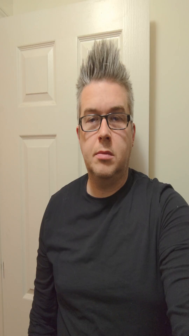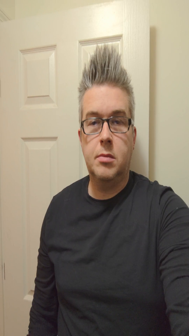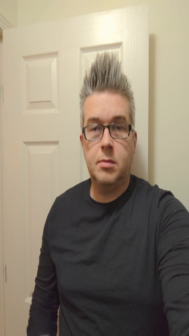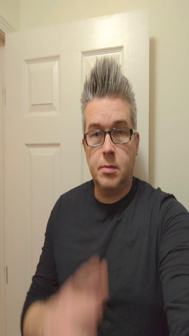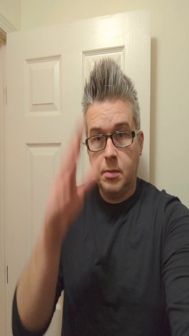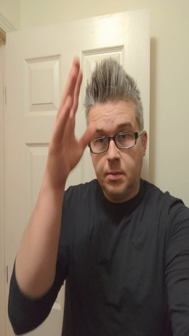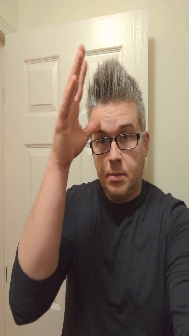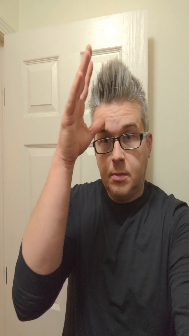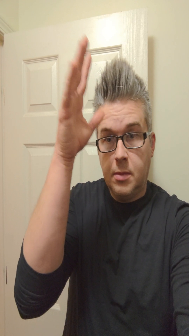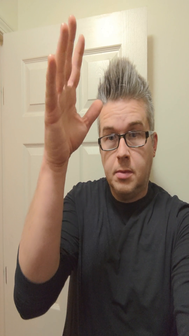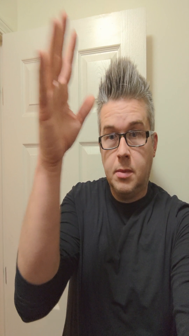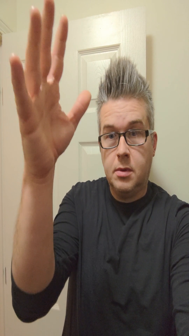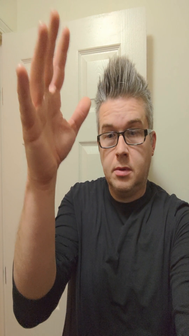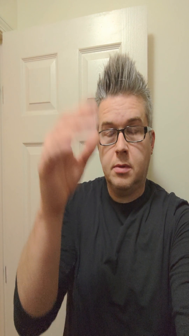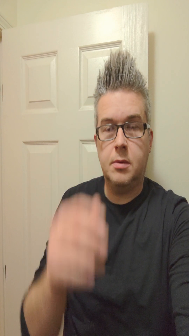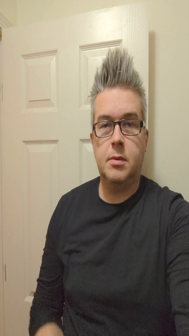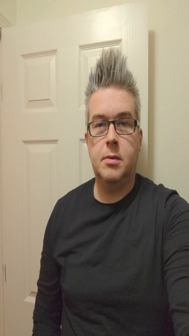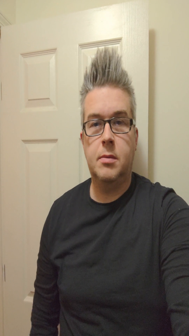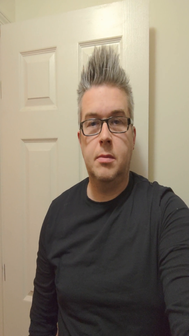grandpa